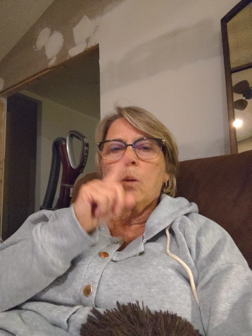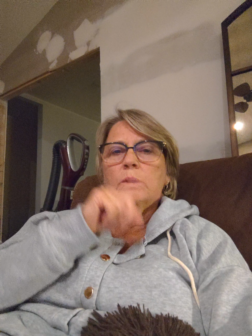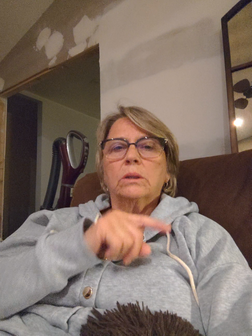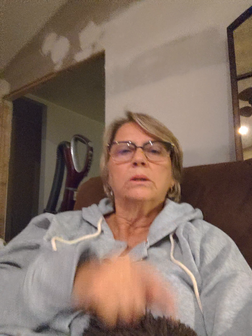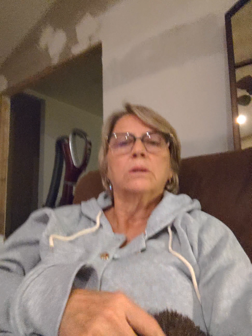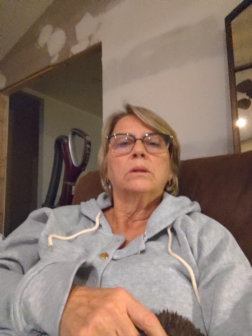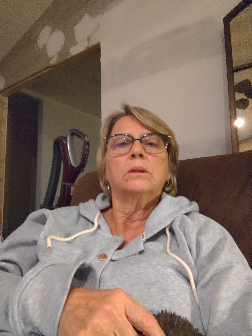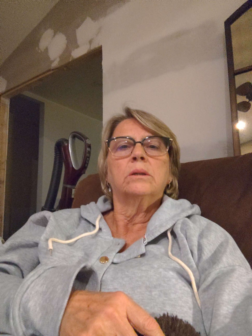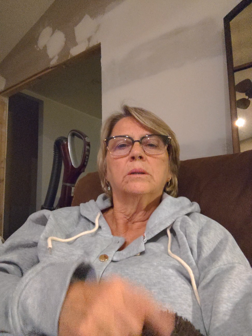mouse